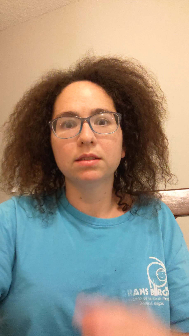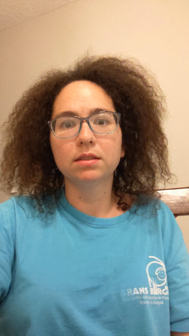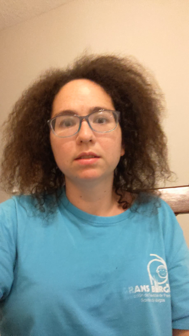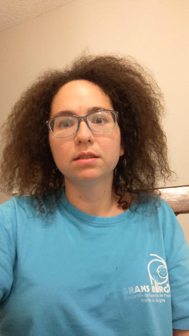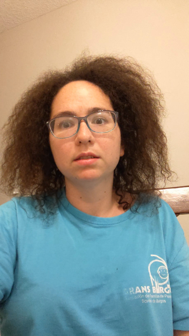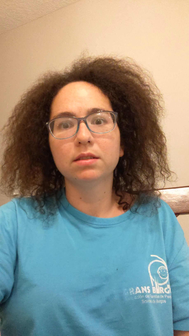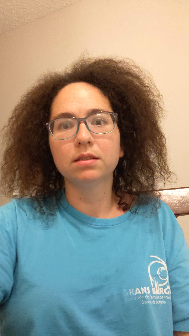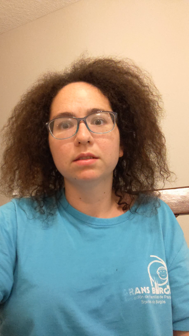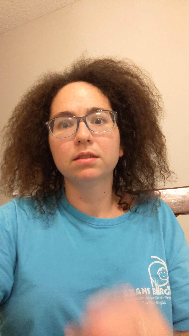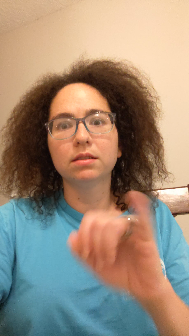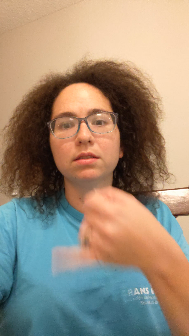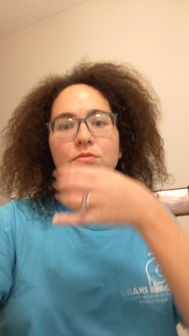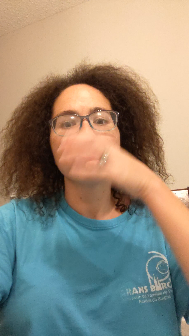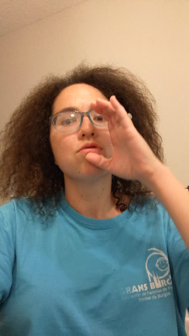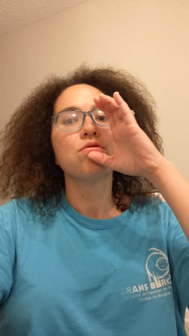juice